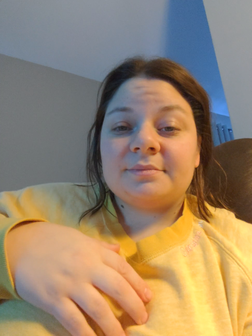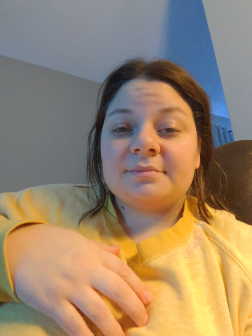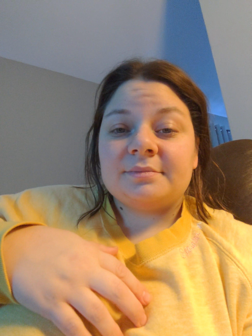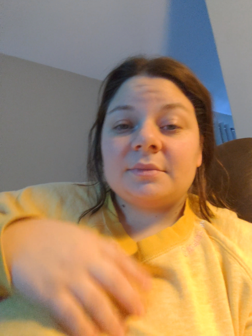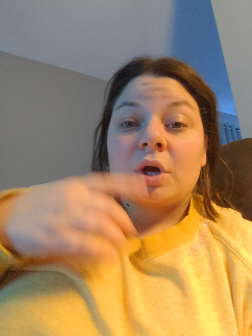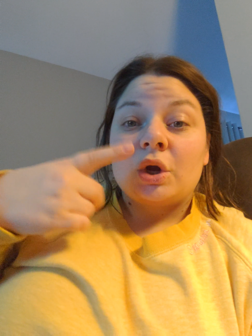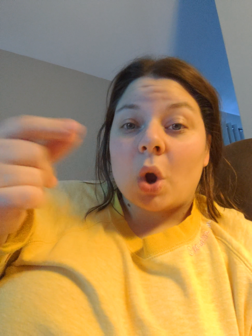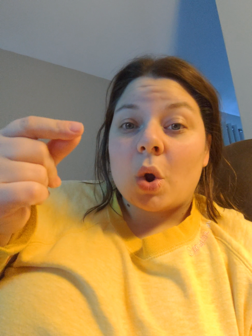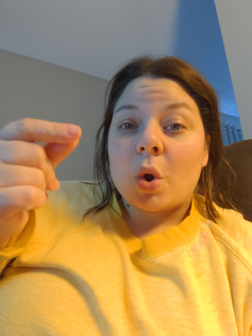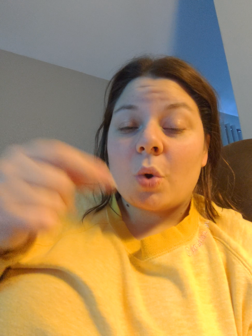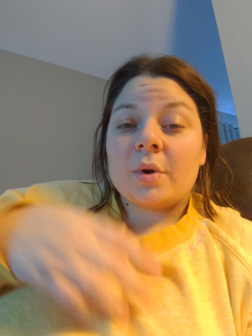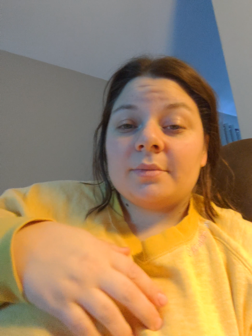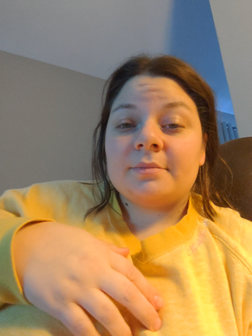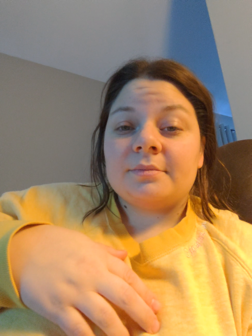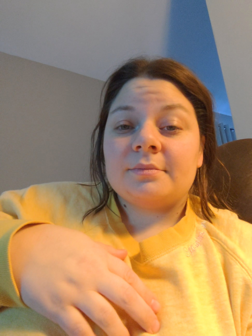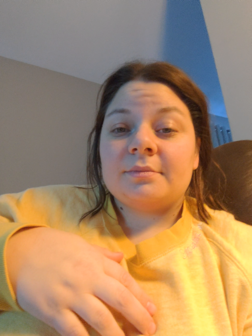go